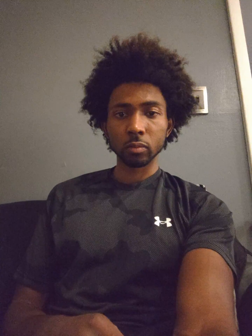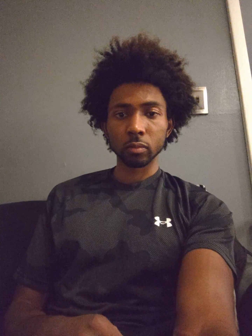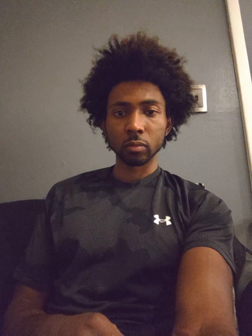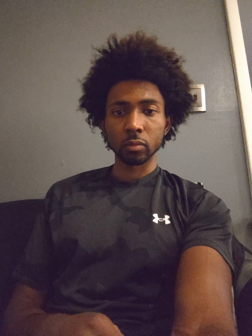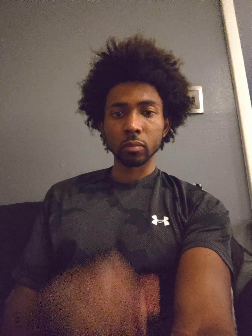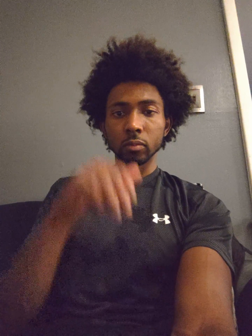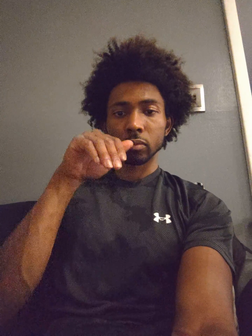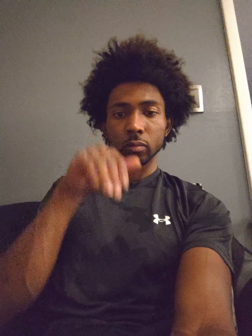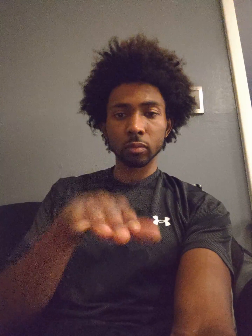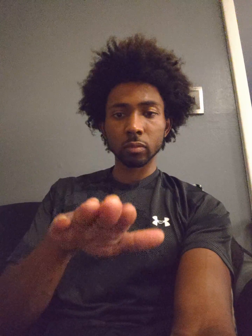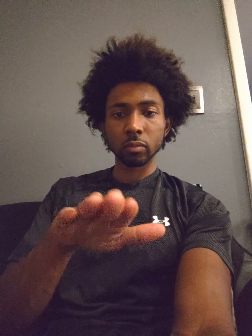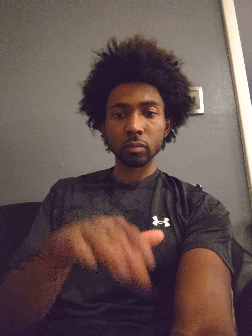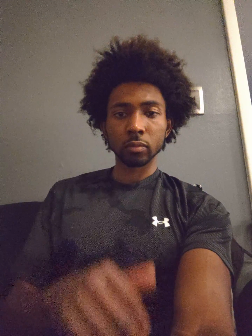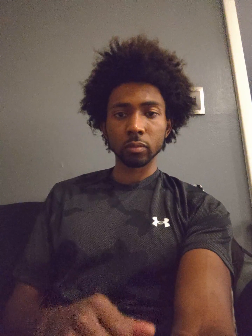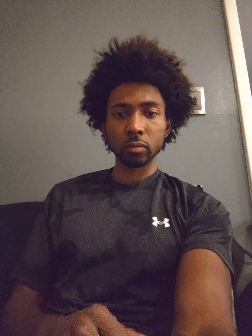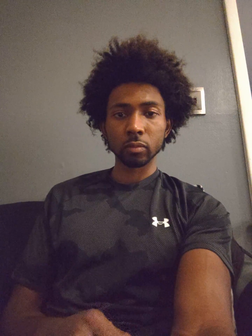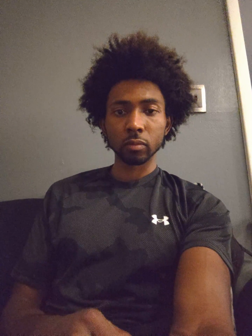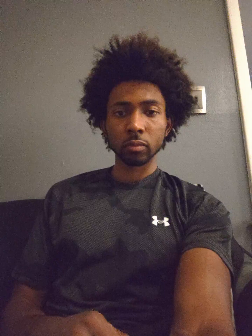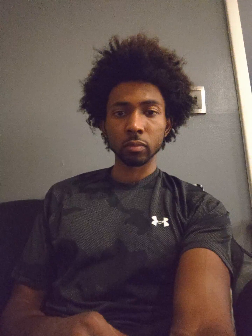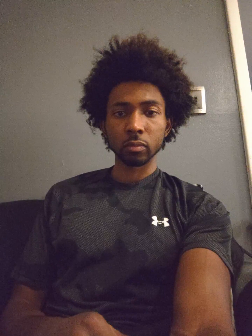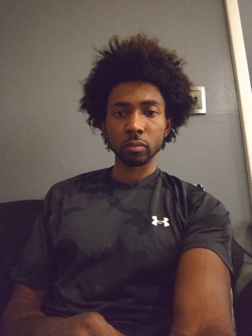enter